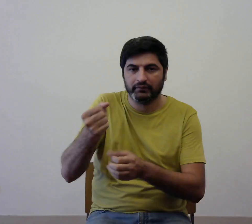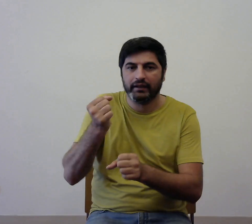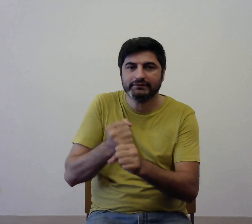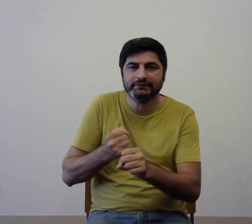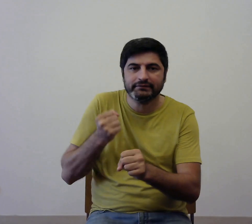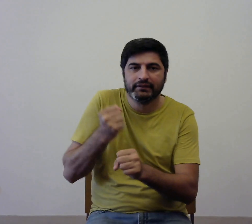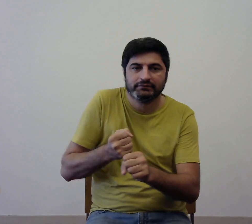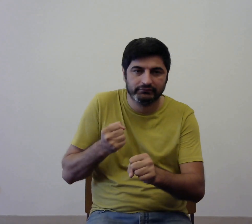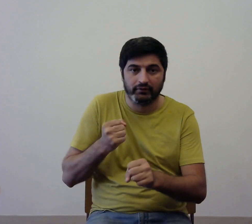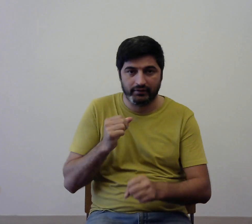etmək